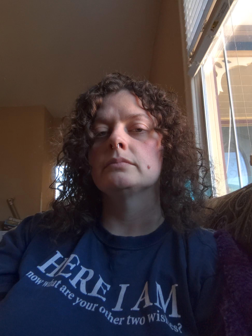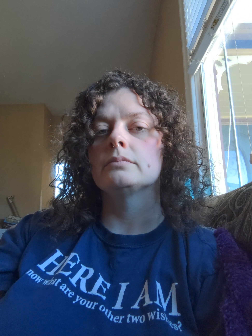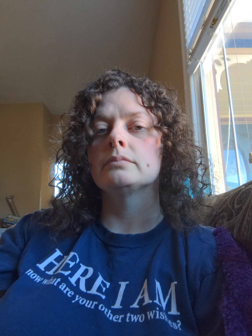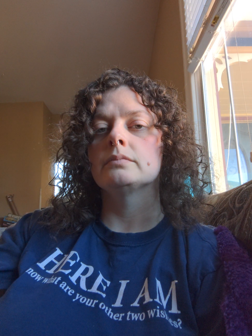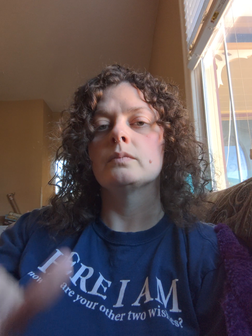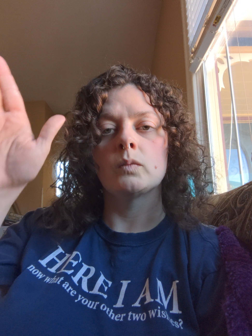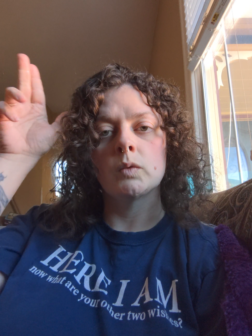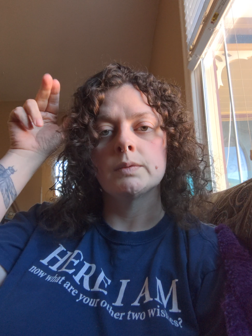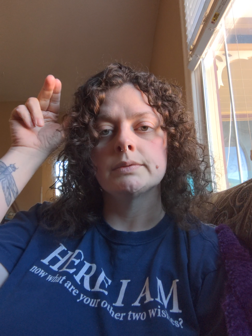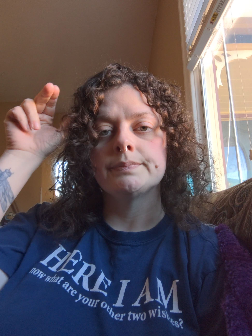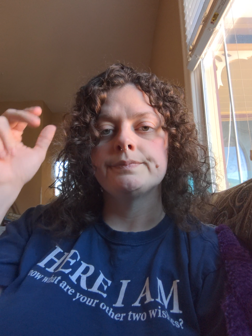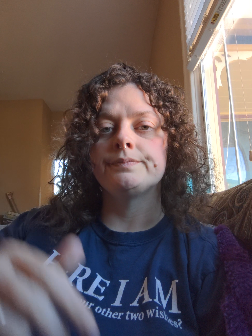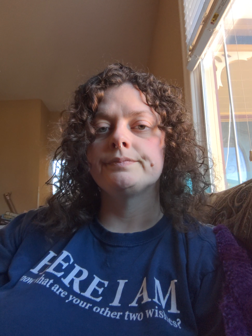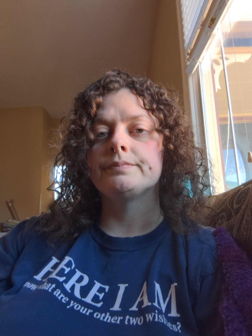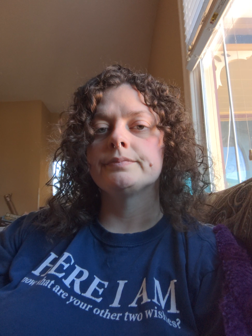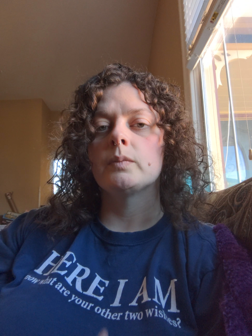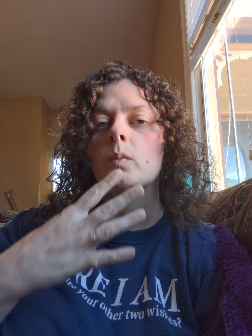horse